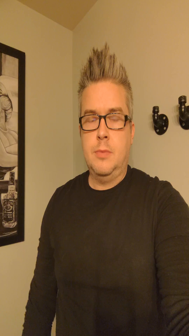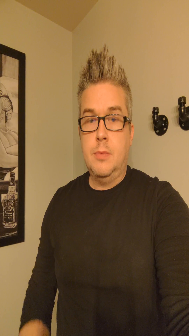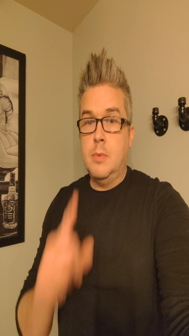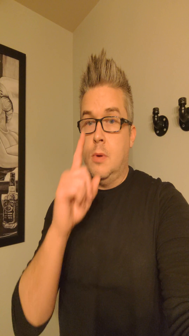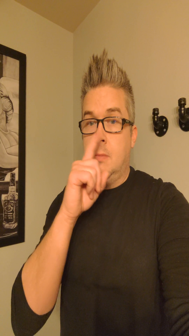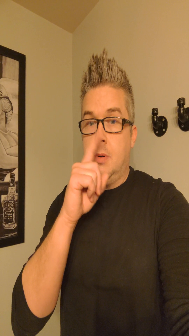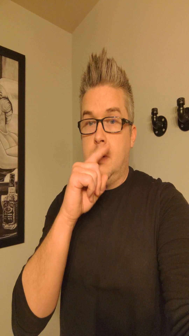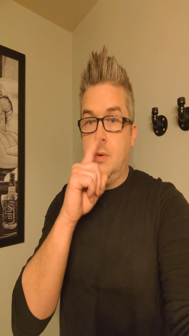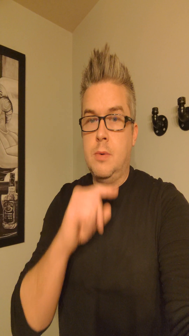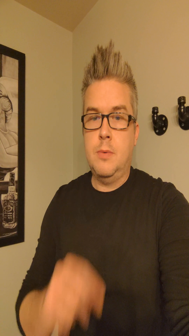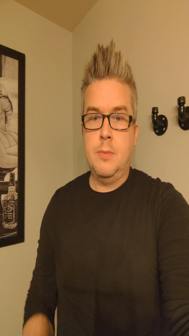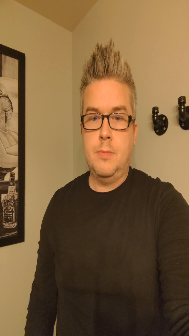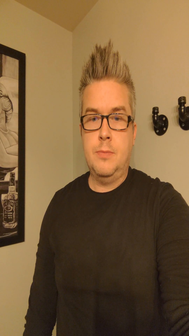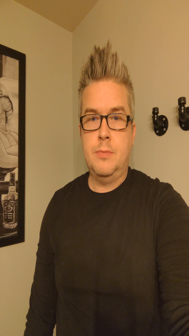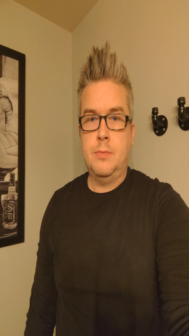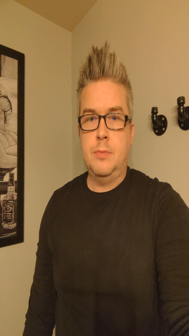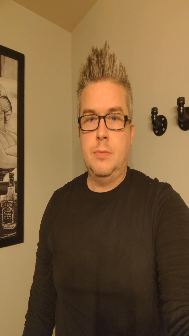mouse